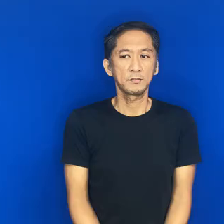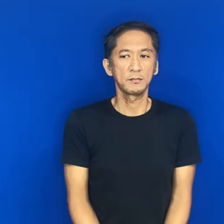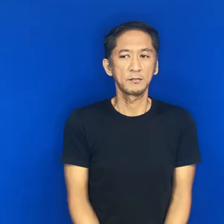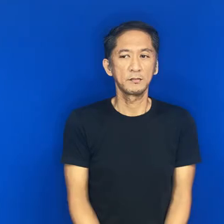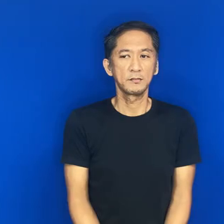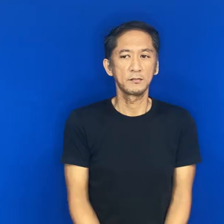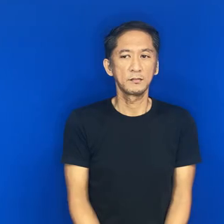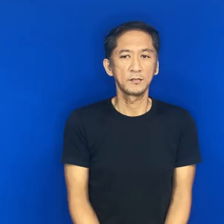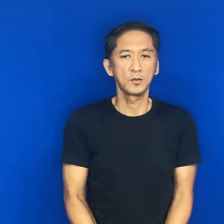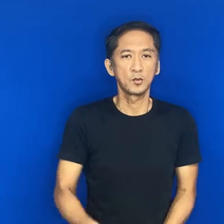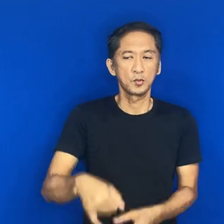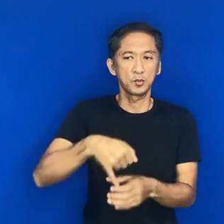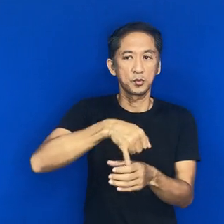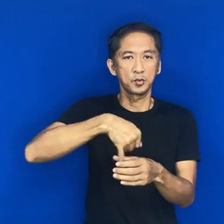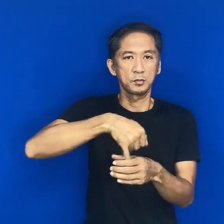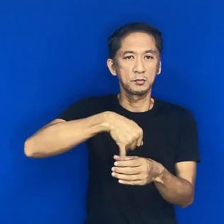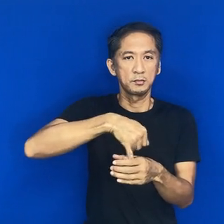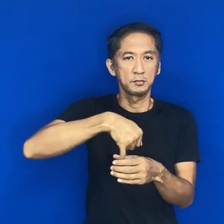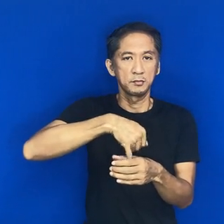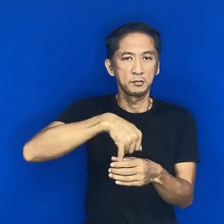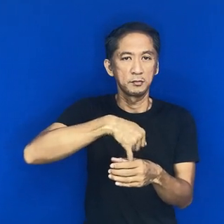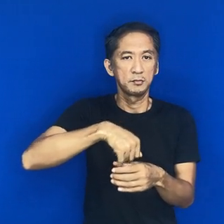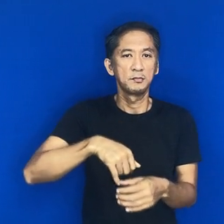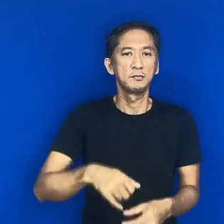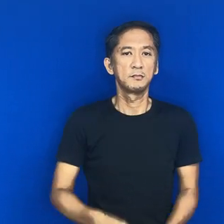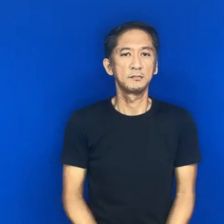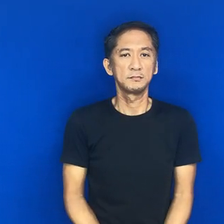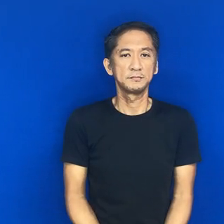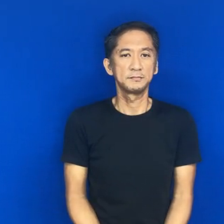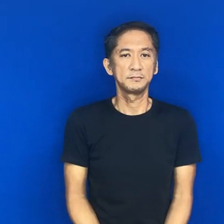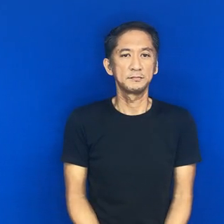juice